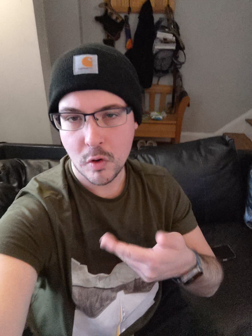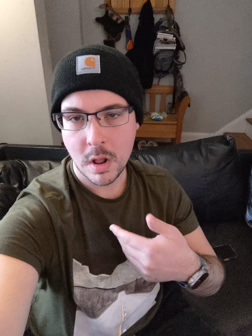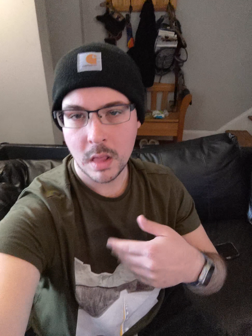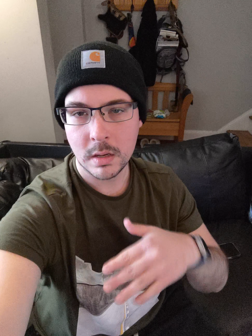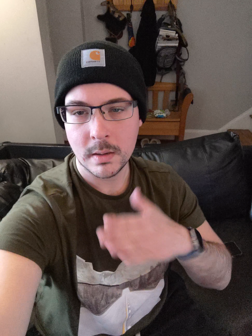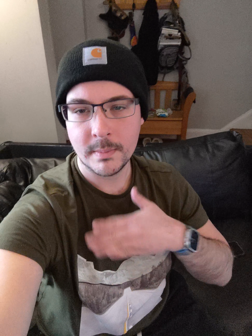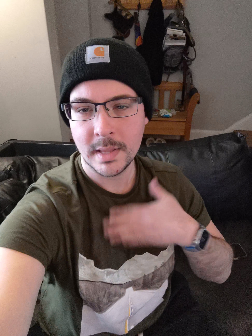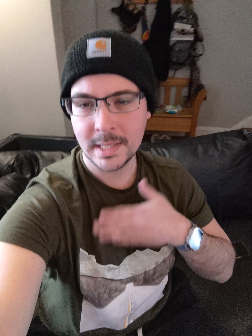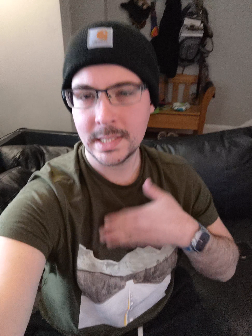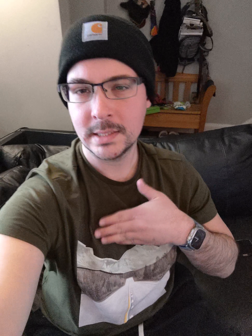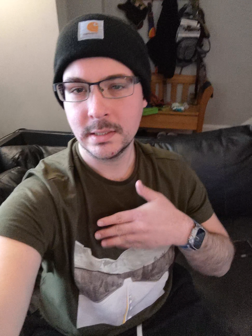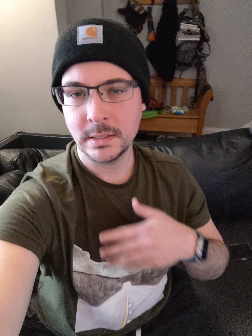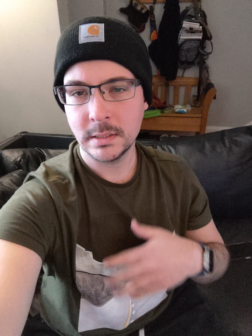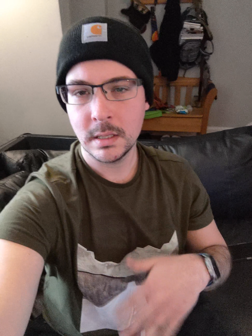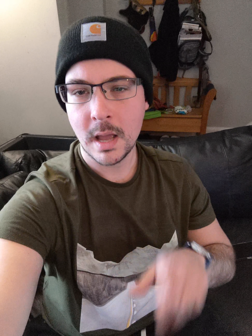please